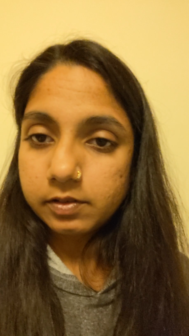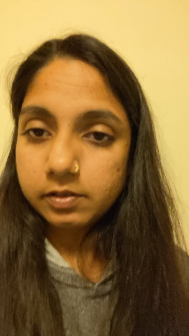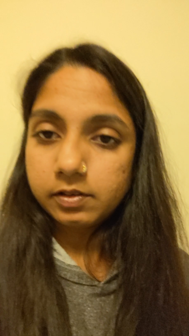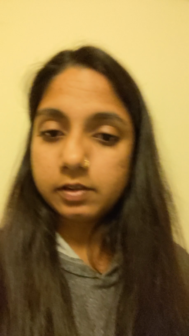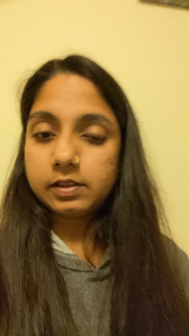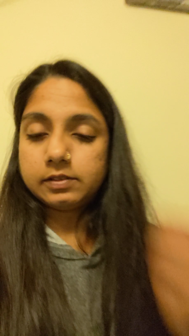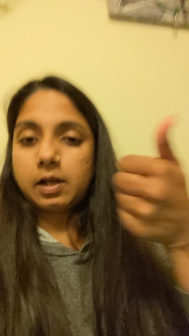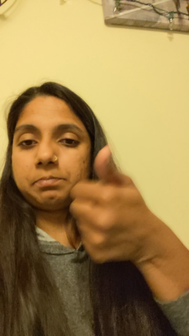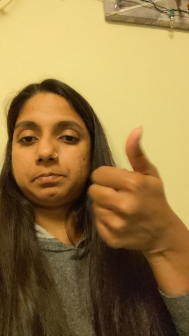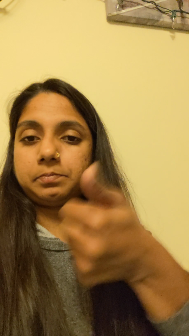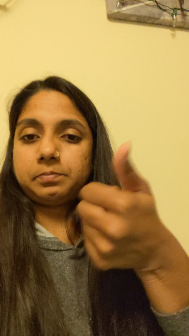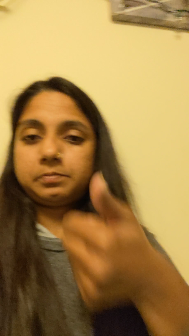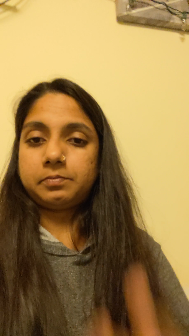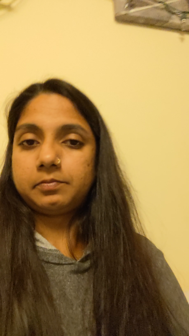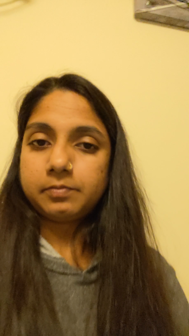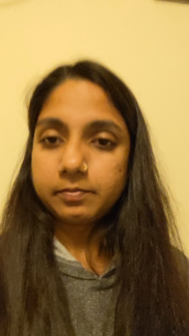game